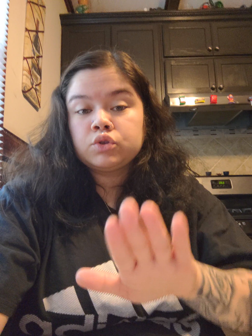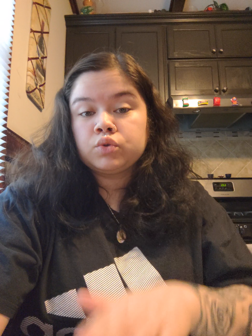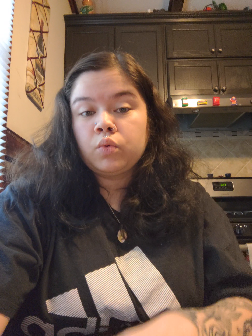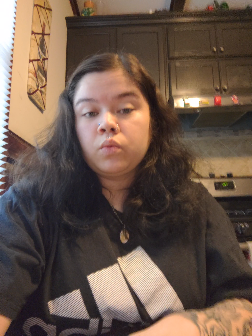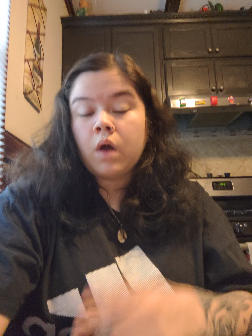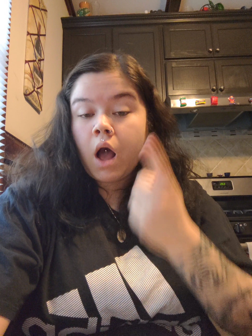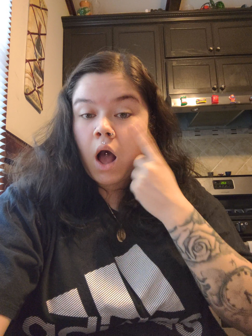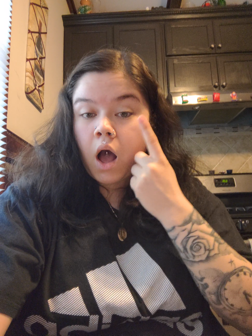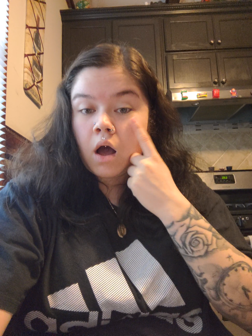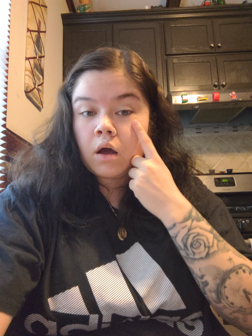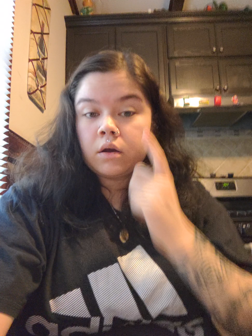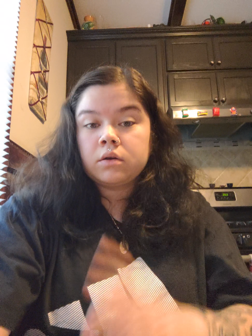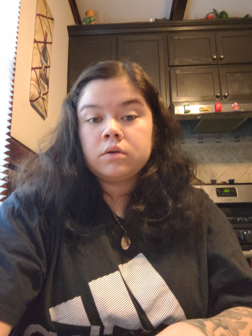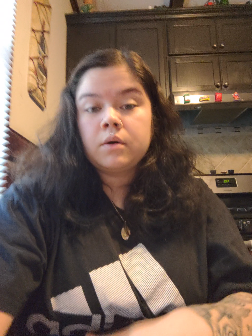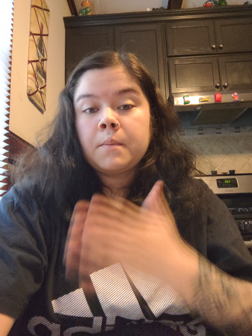eye